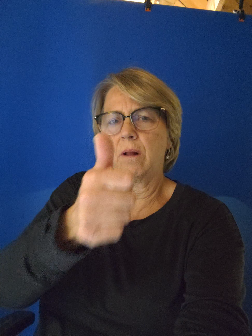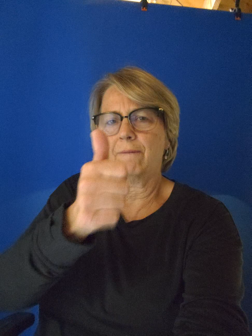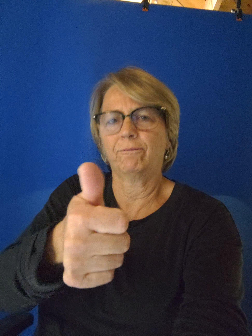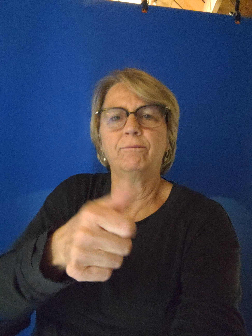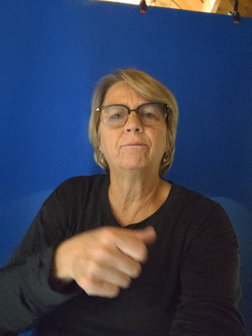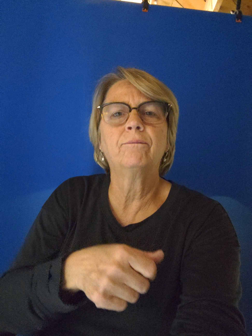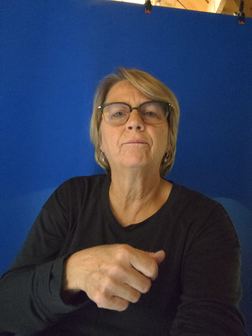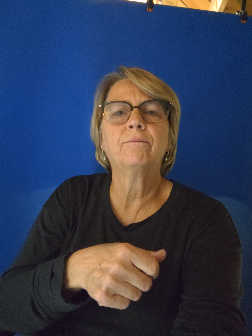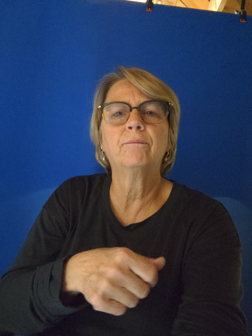yourself